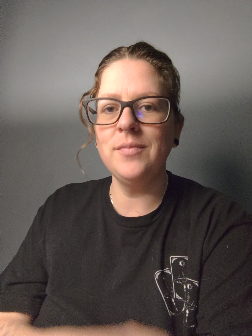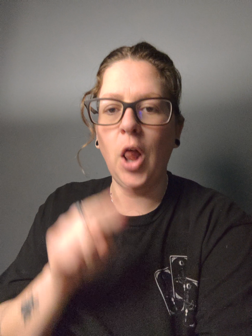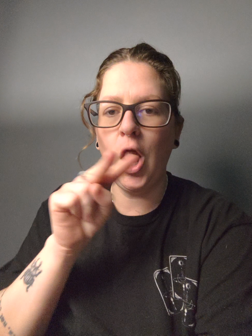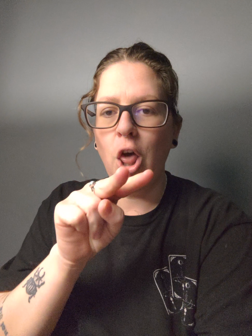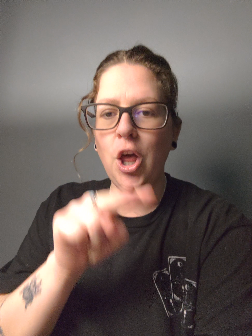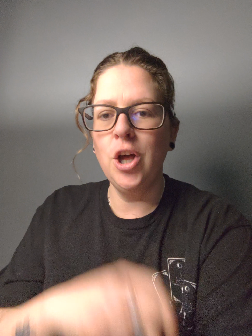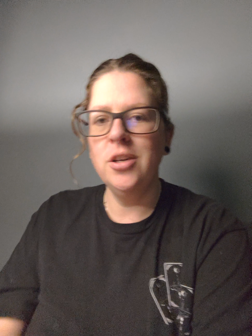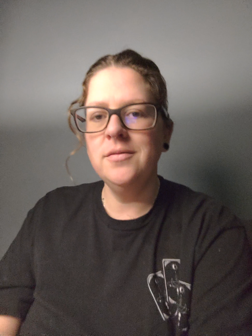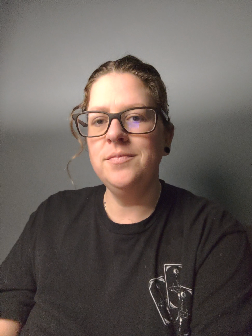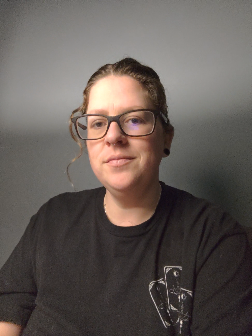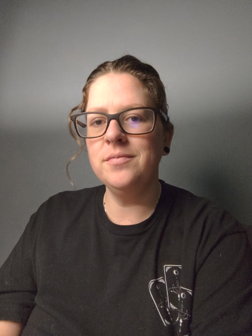look